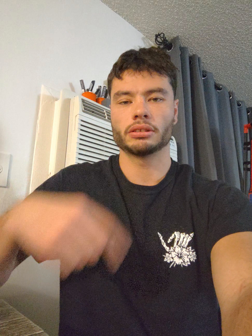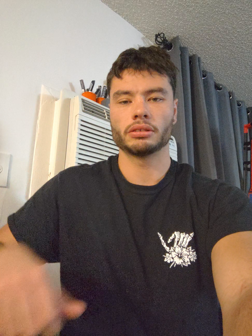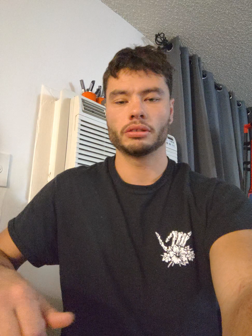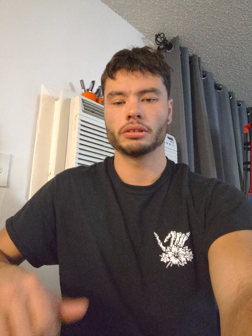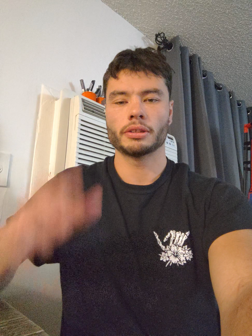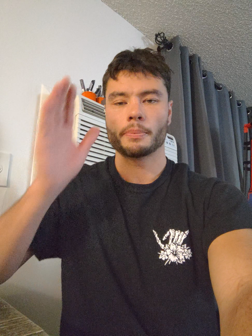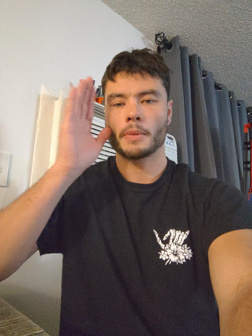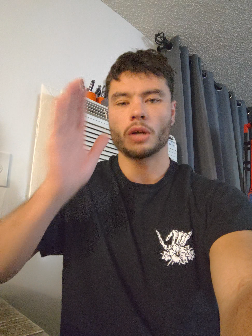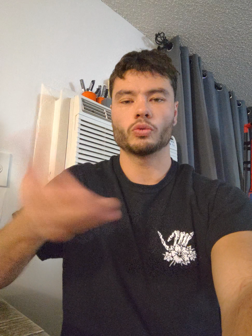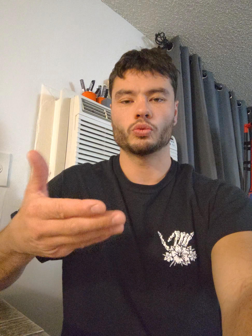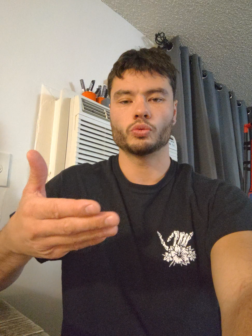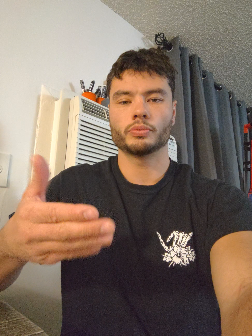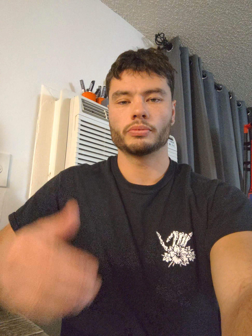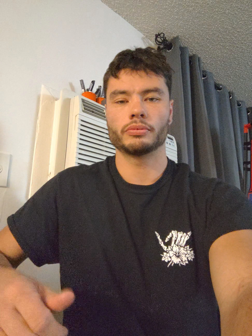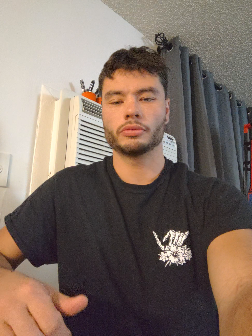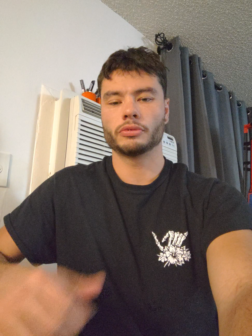bedroom